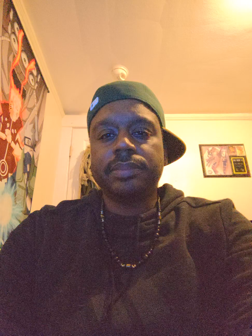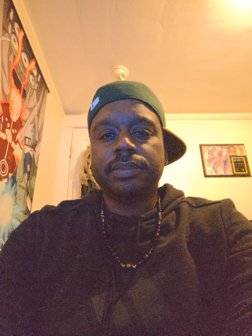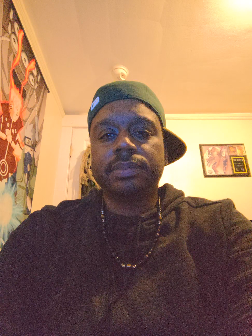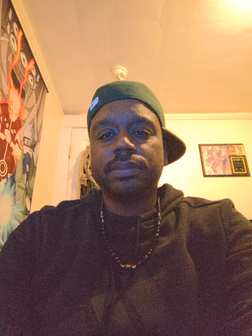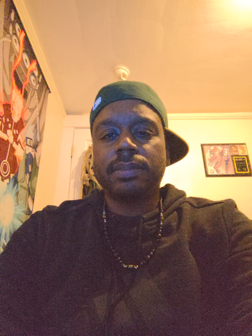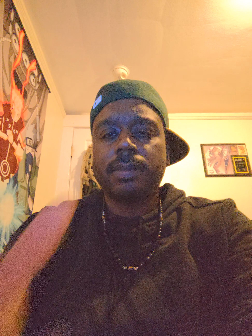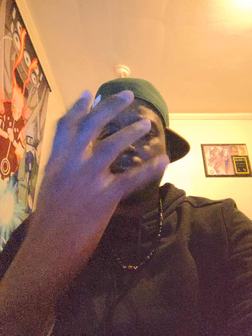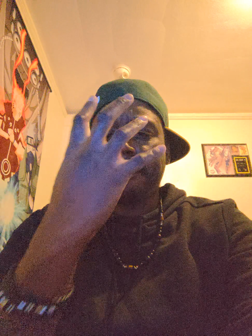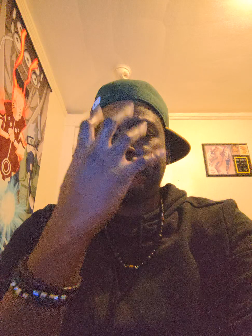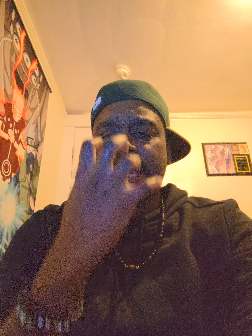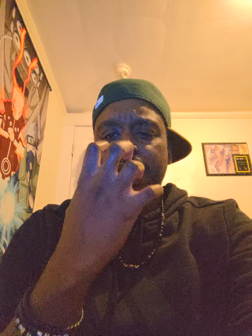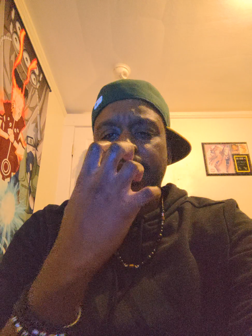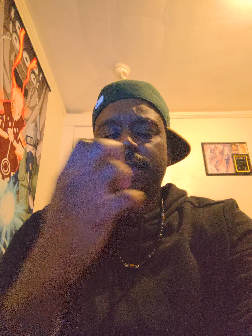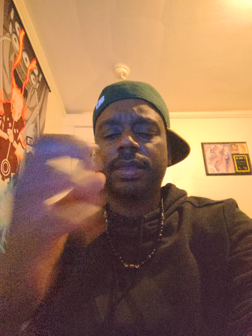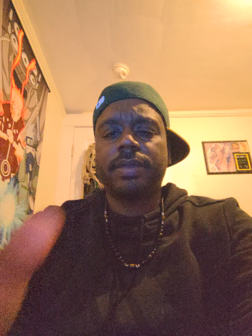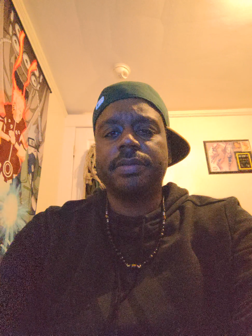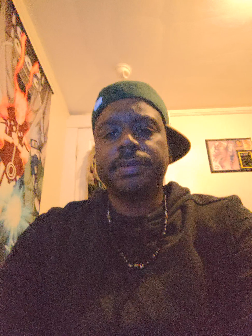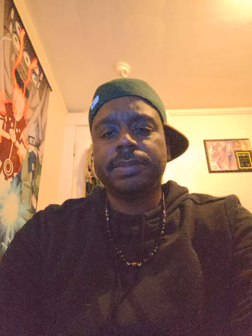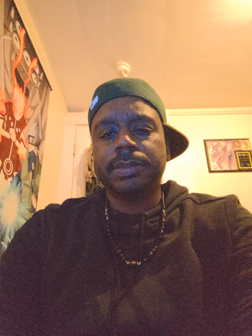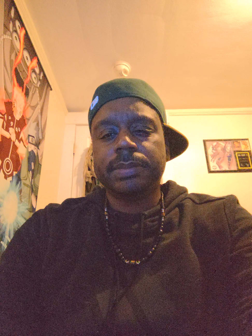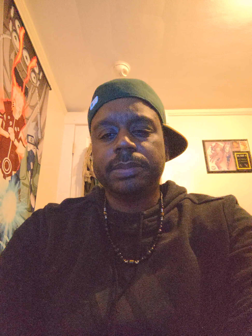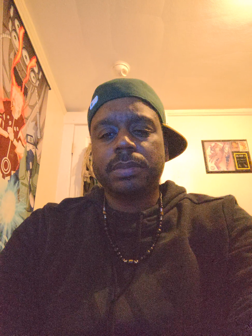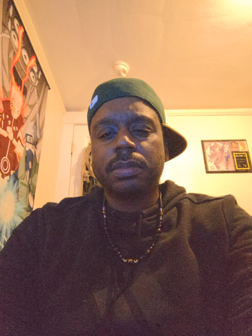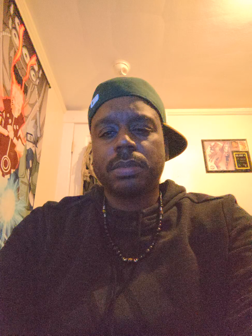mad